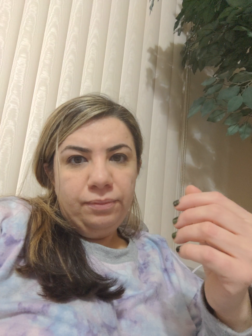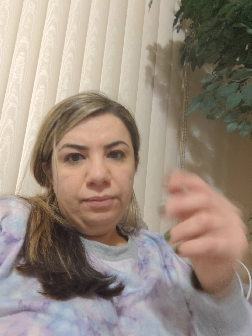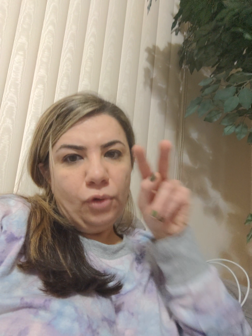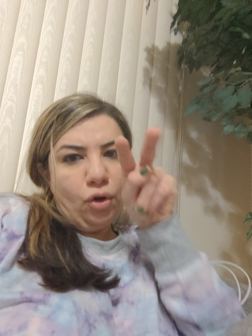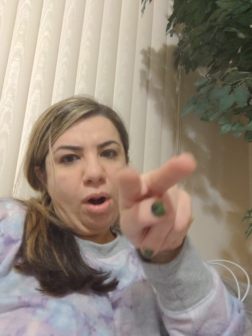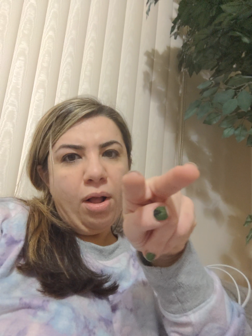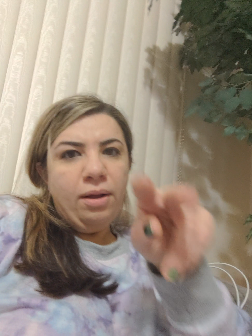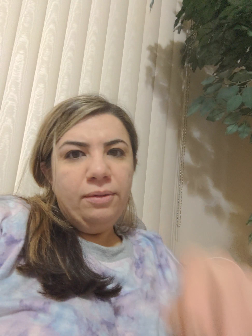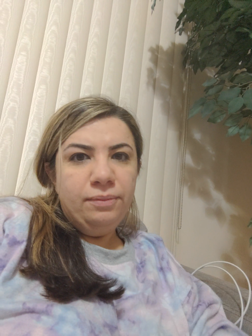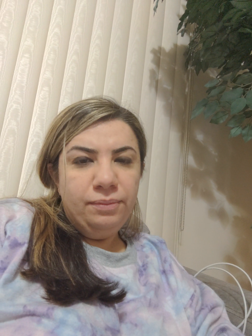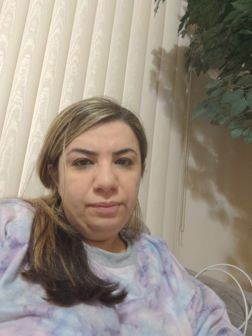look